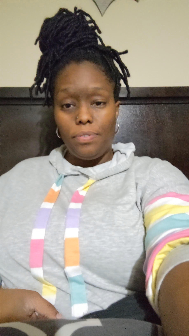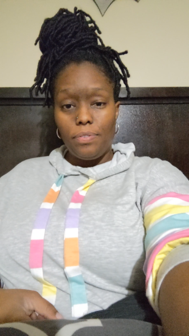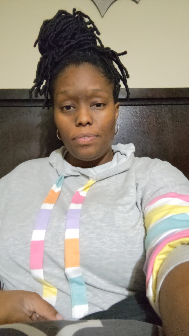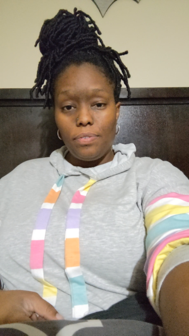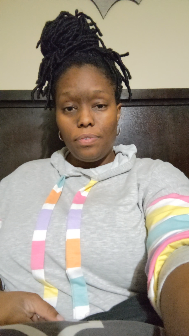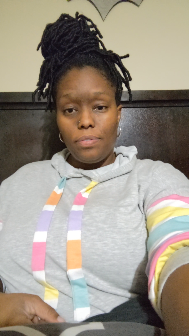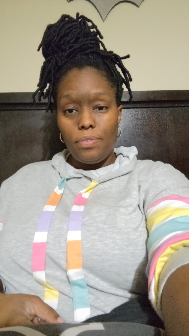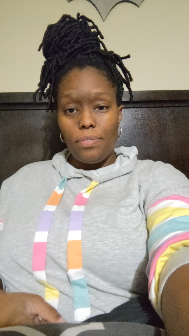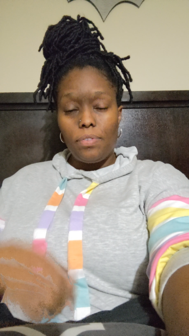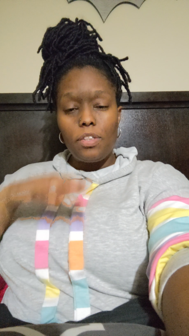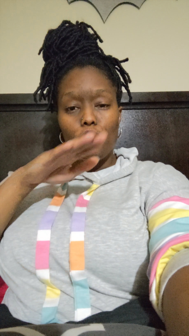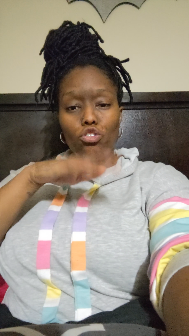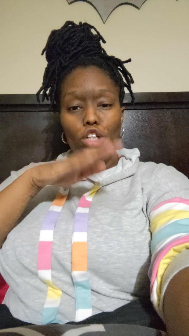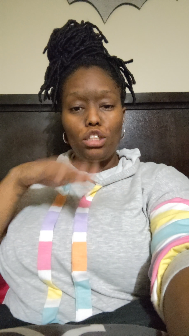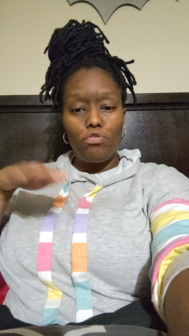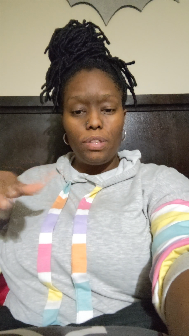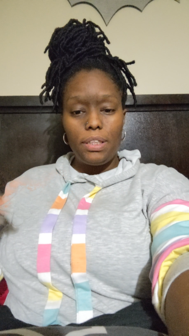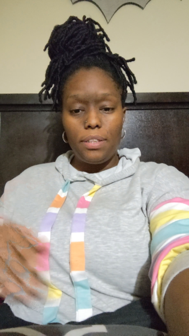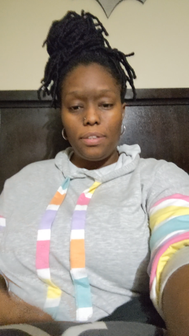children